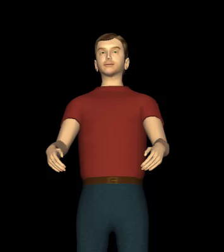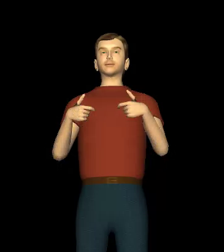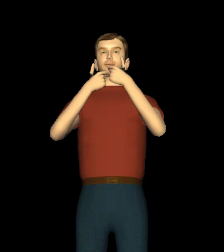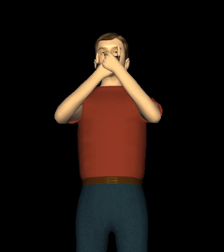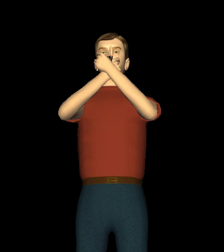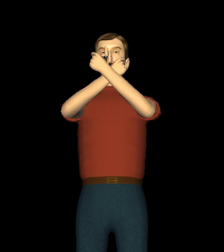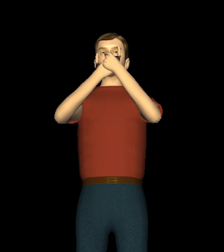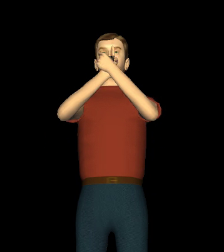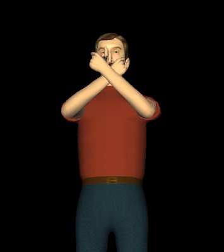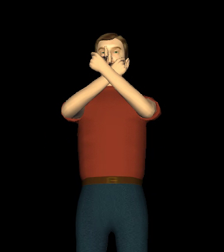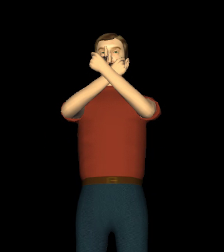يضحك